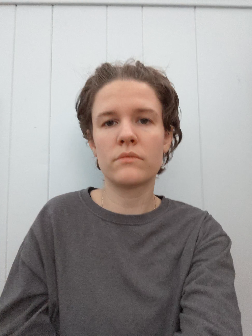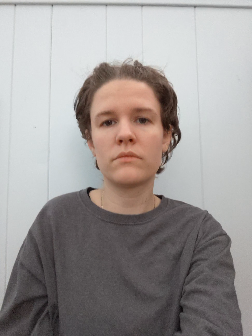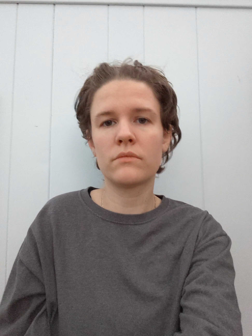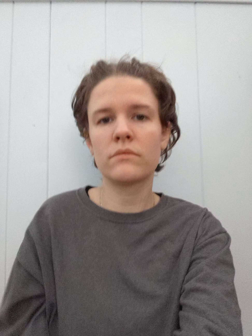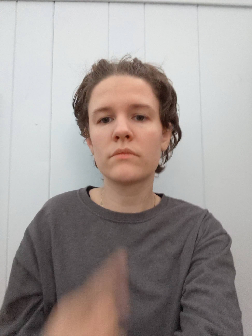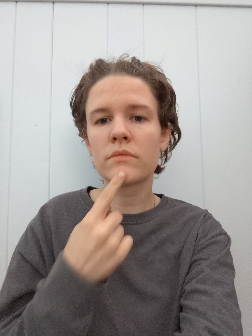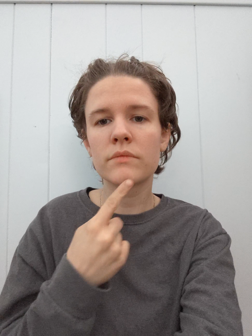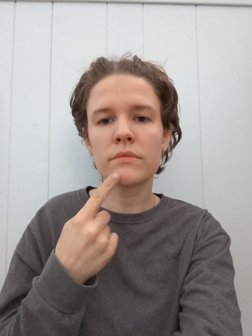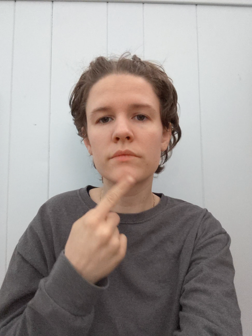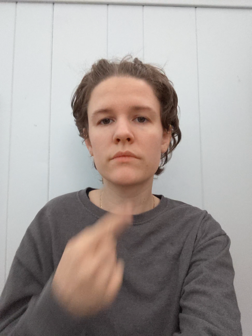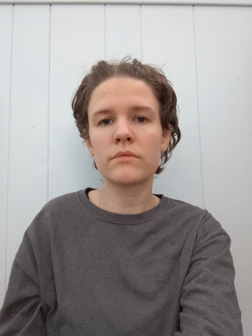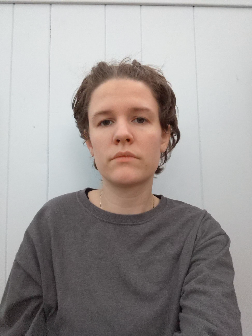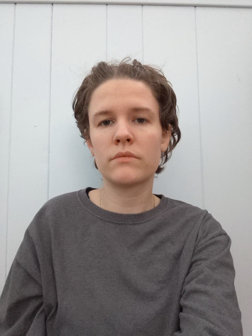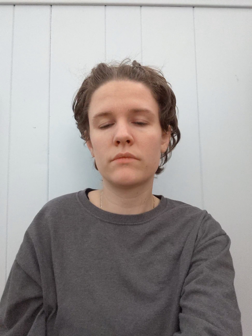chin